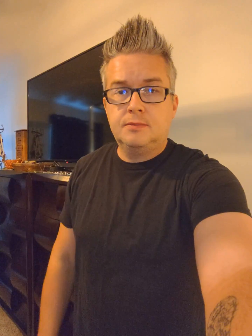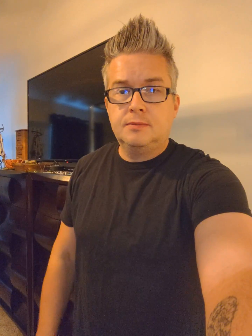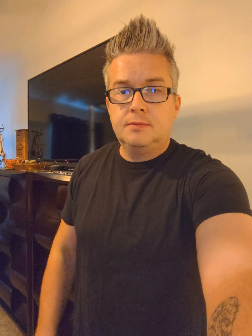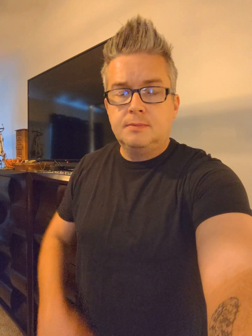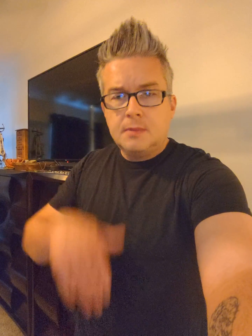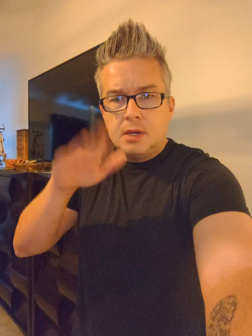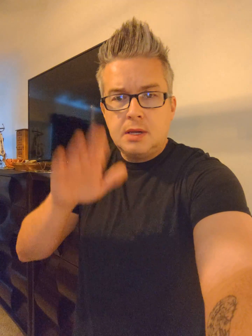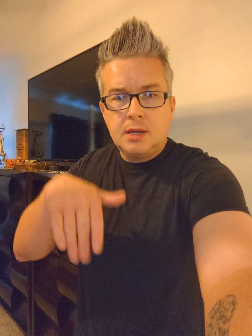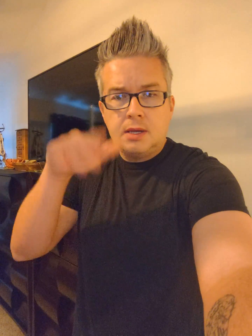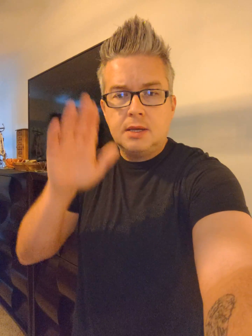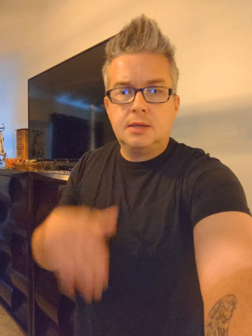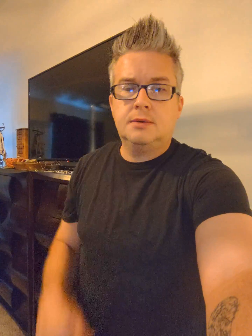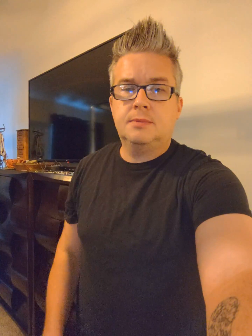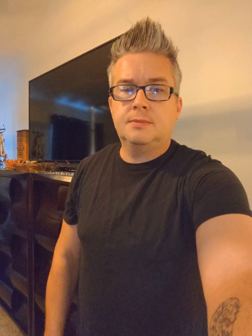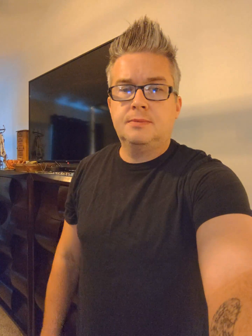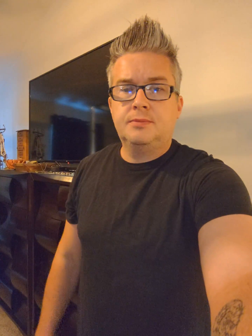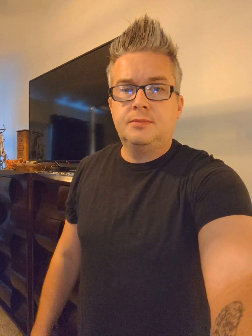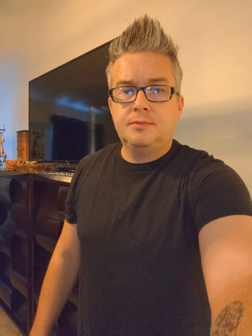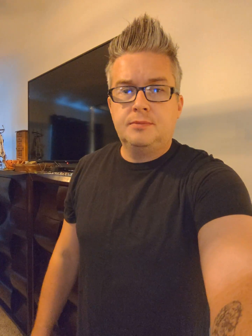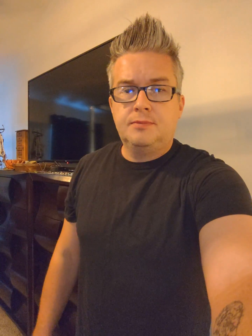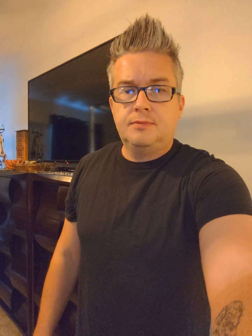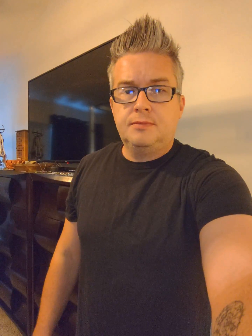paint